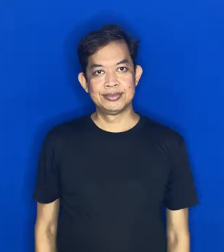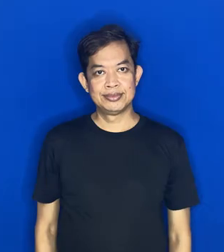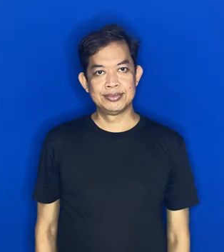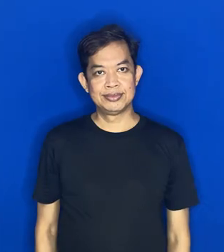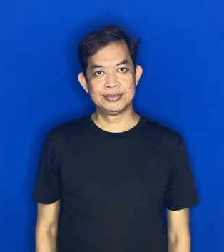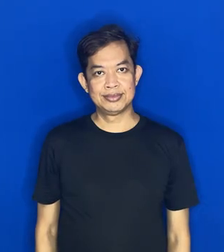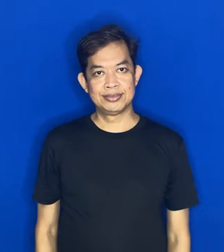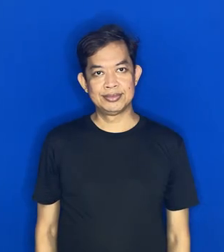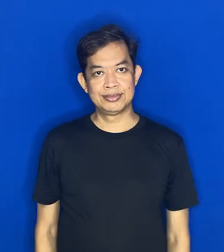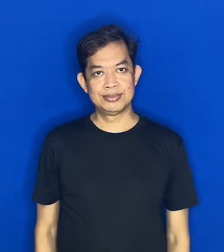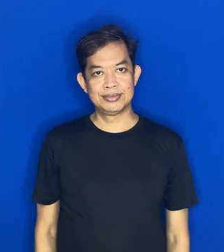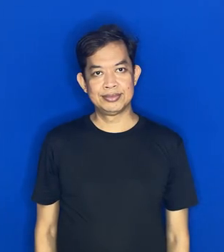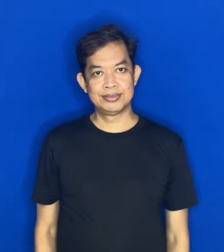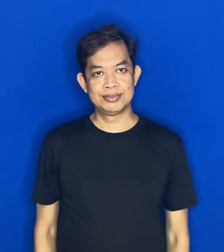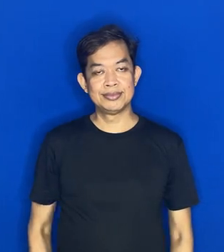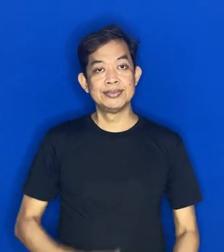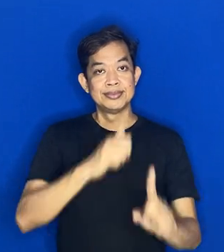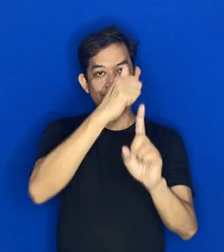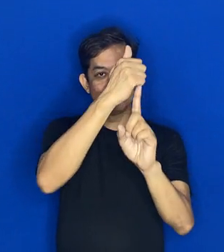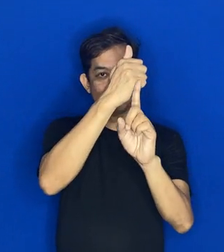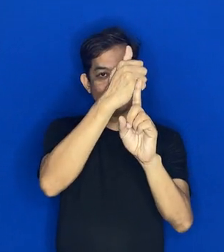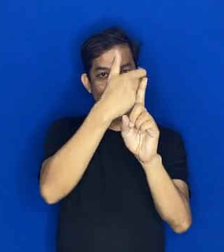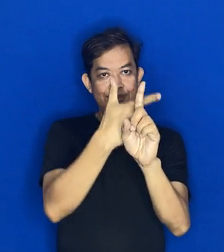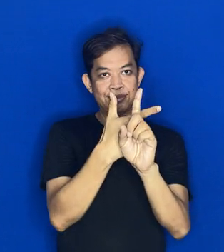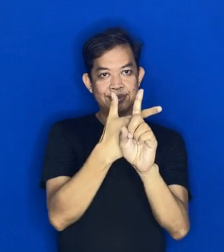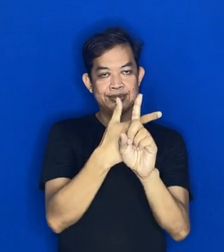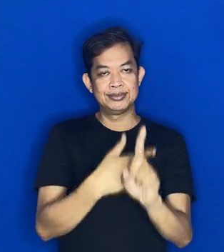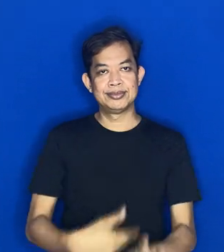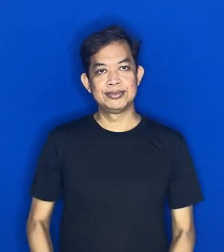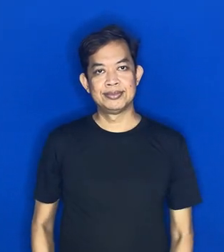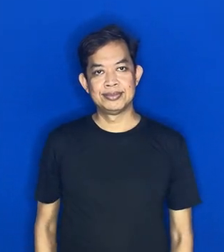august